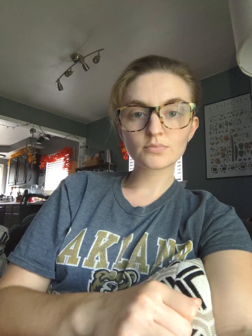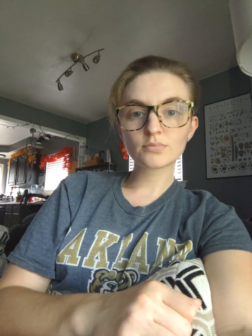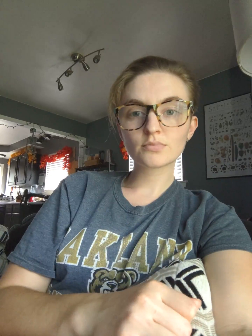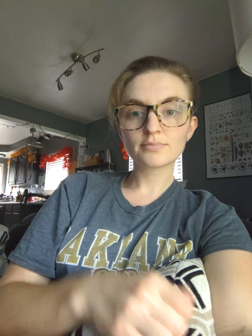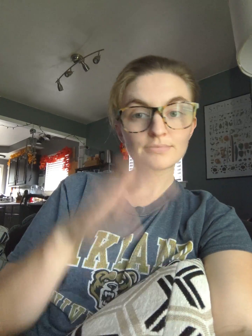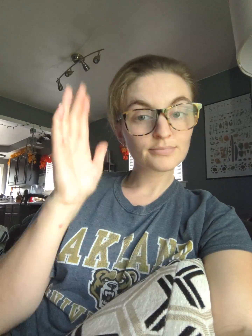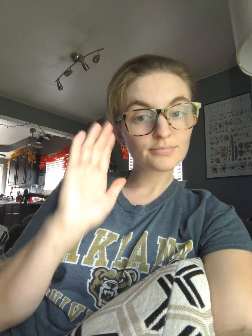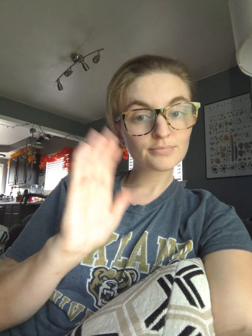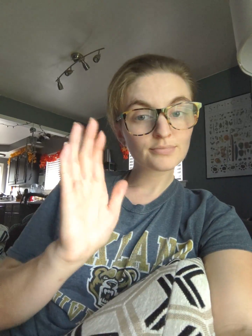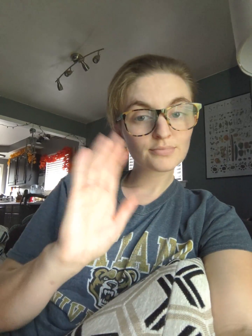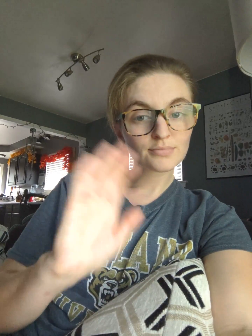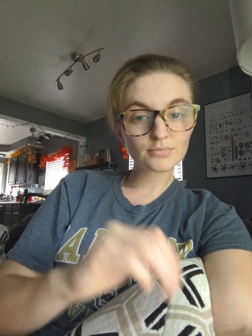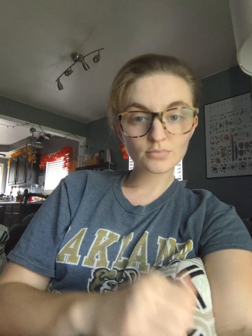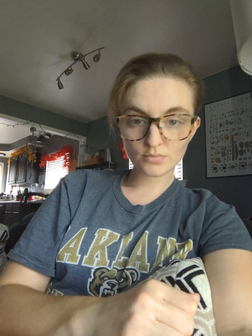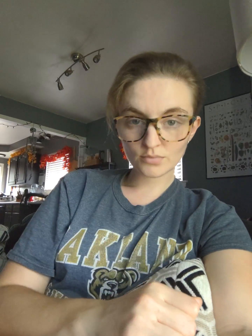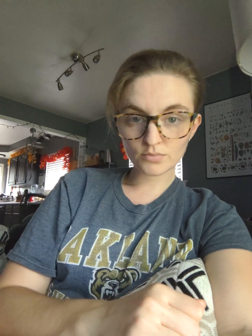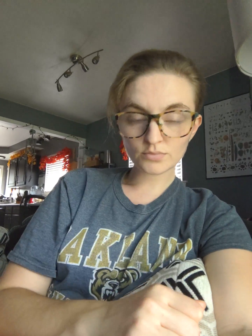hi